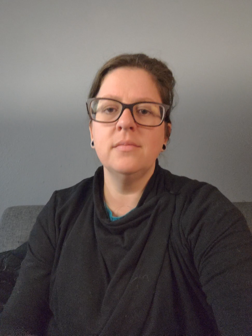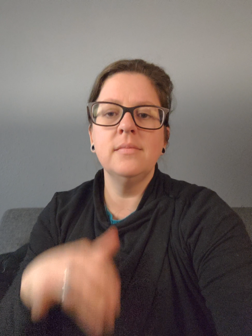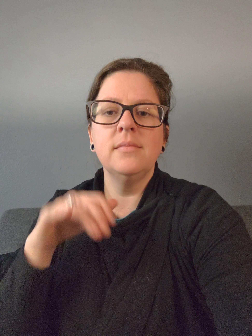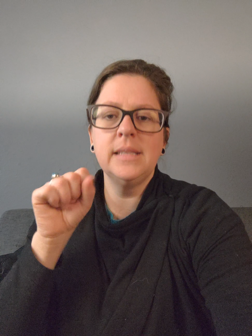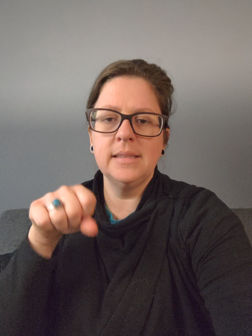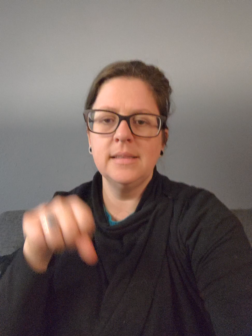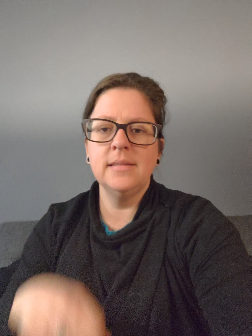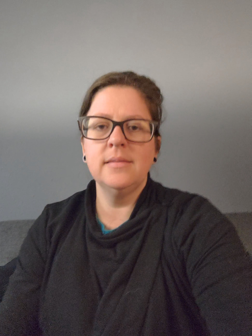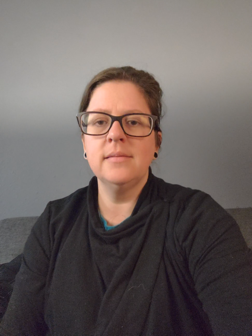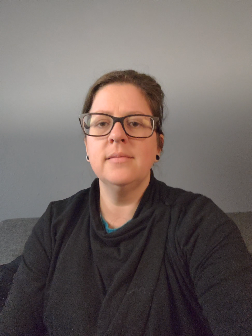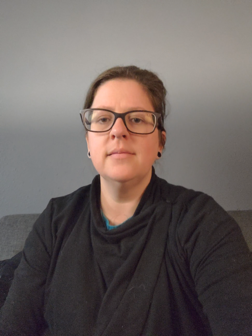yes